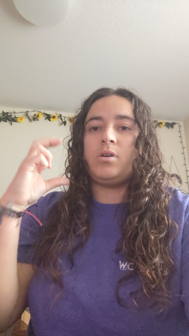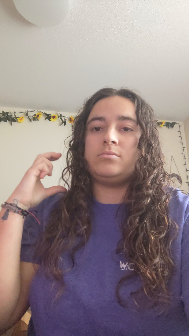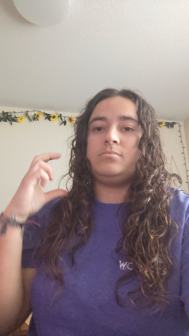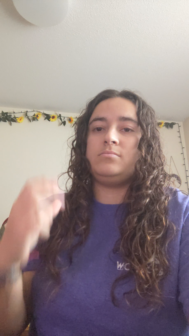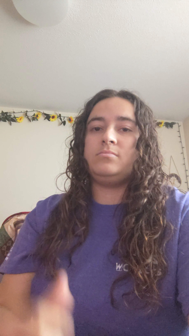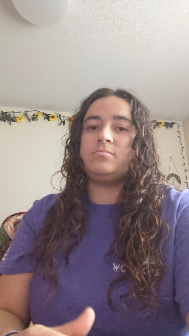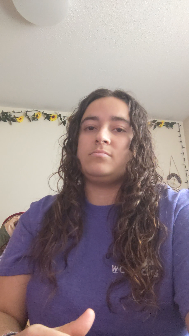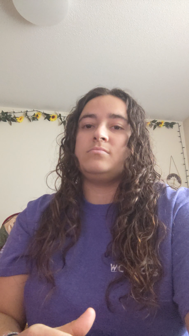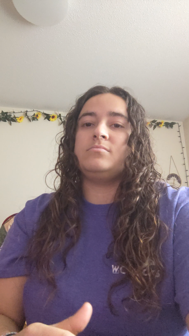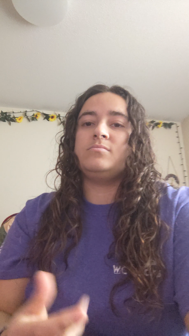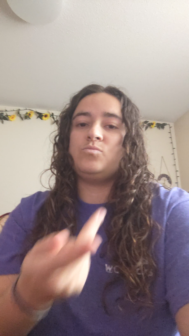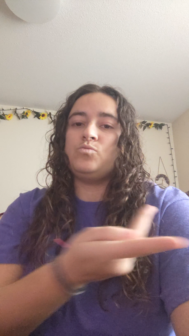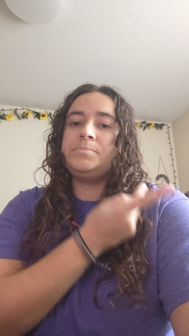sheep